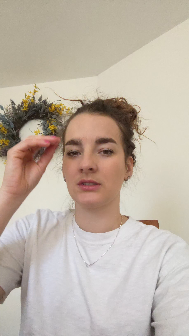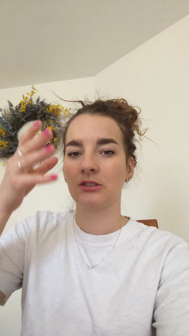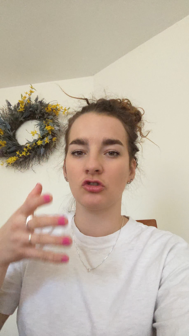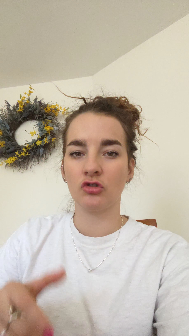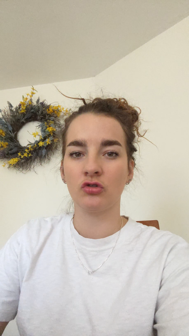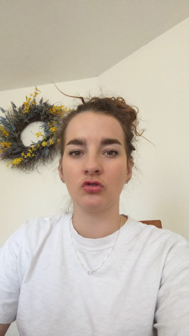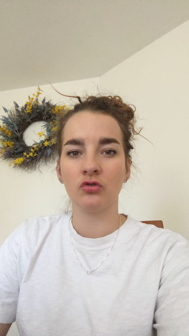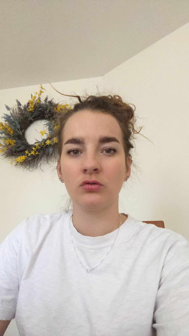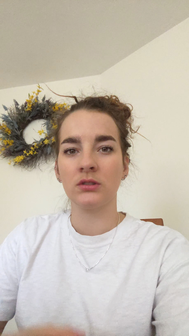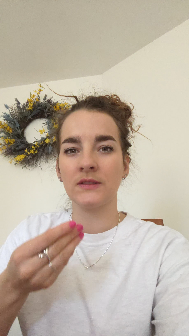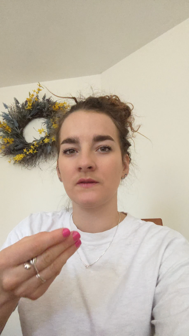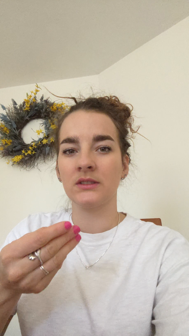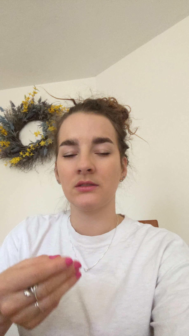feed